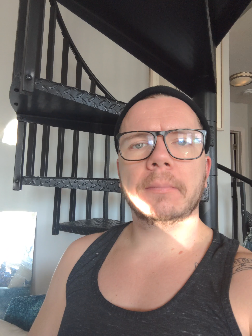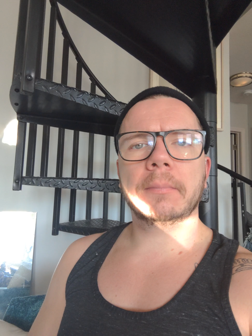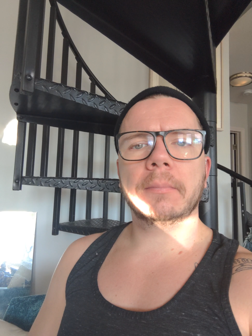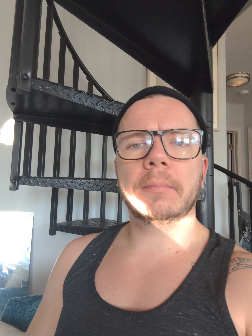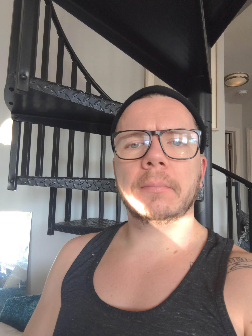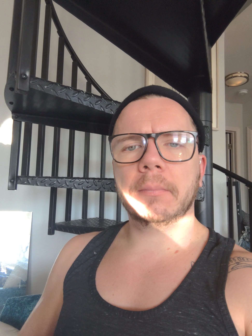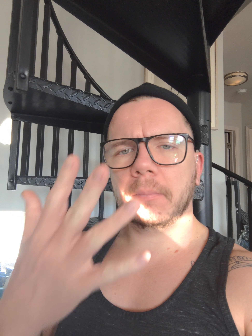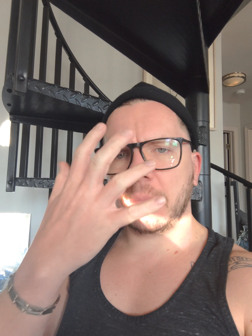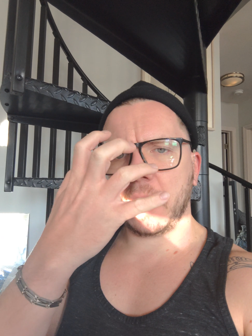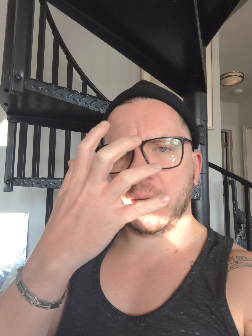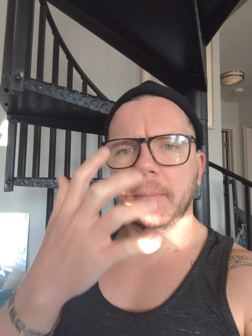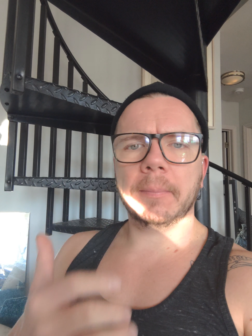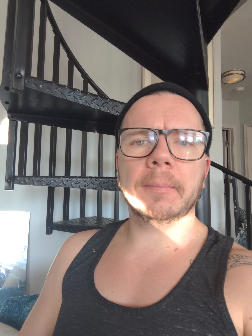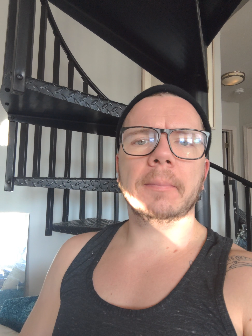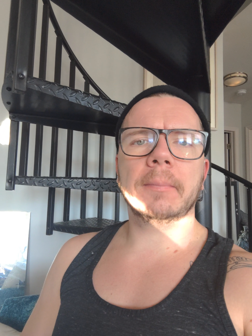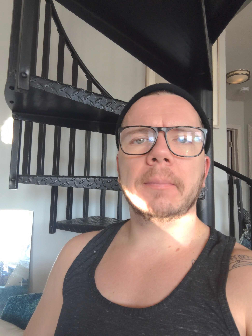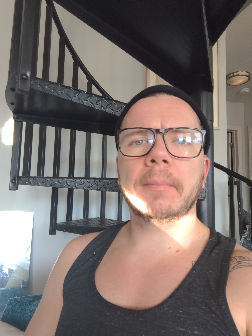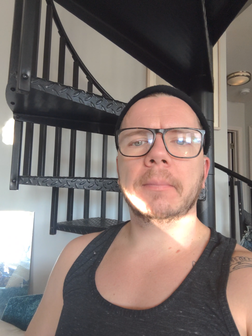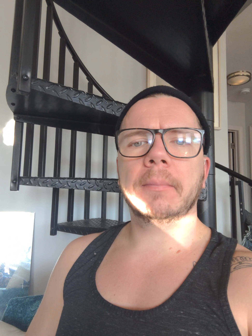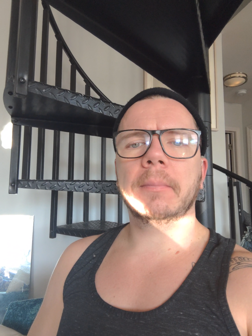mad